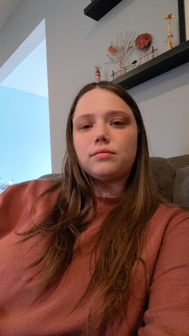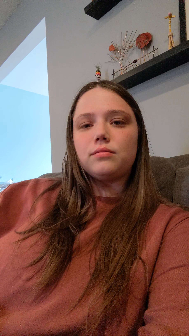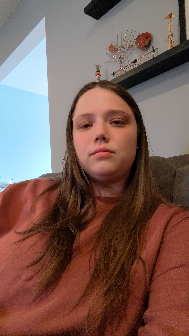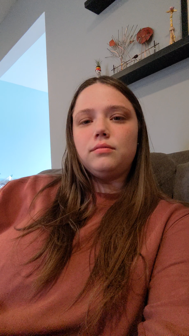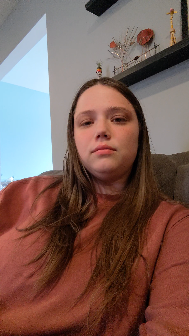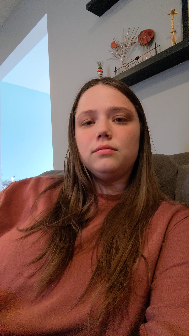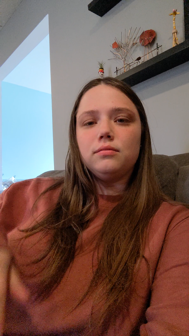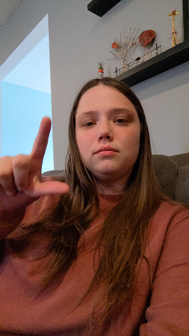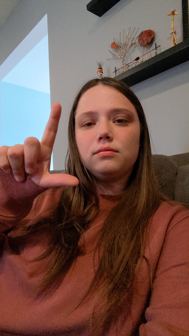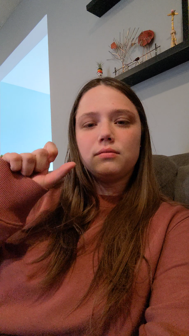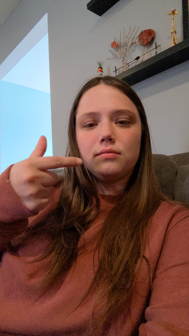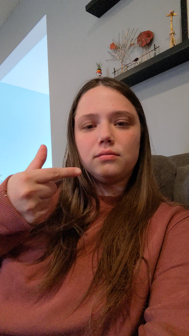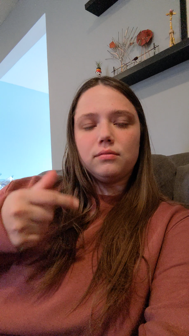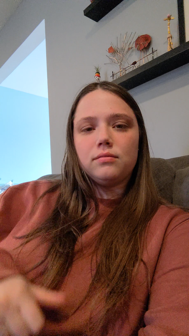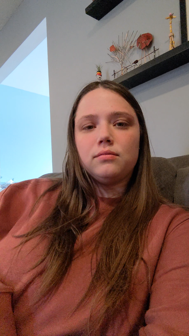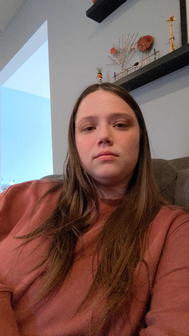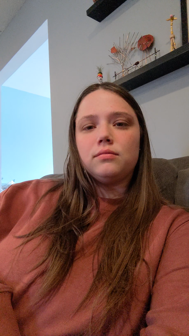leg